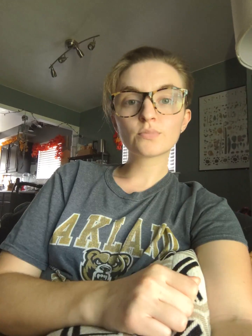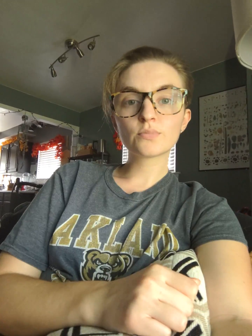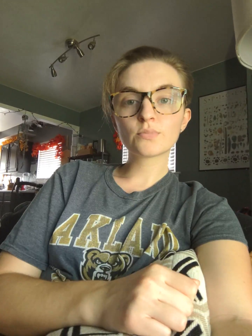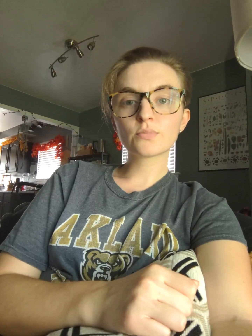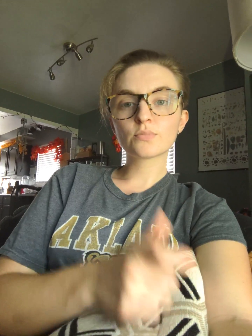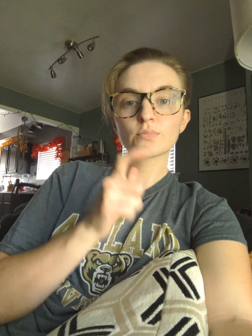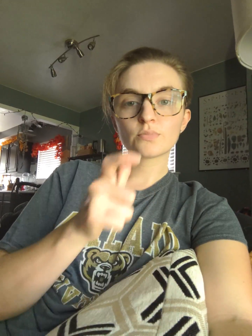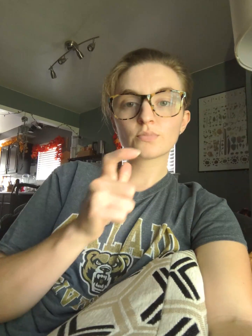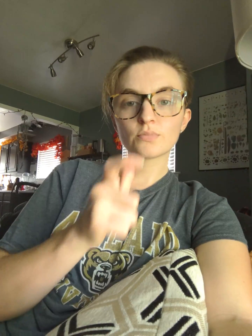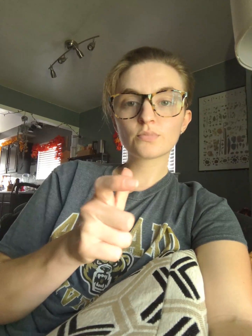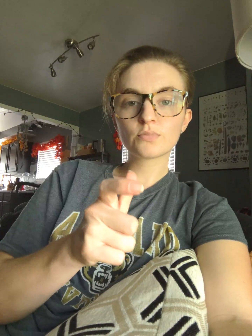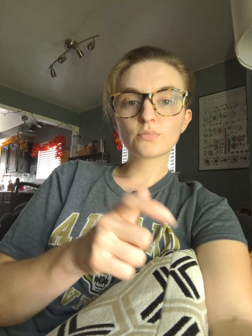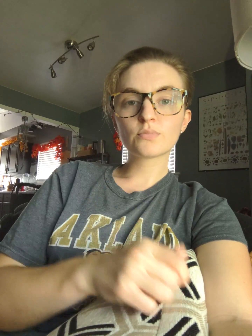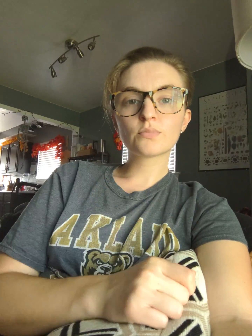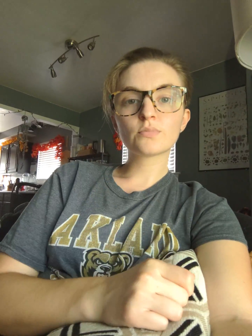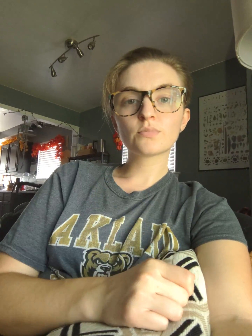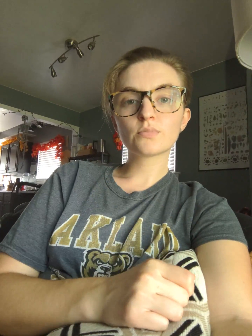run